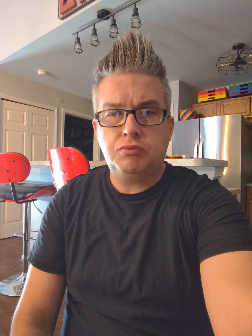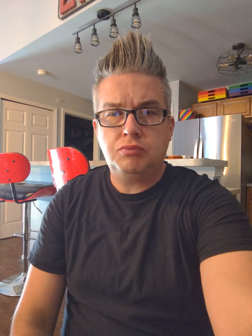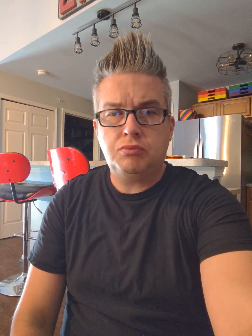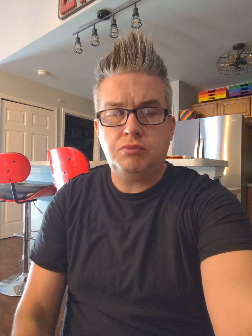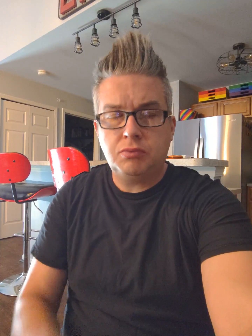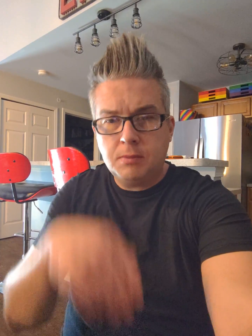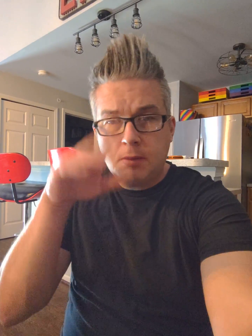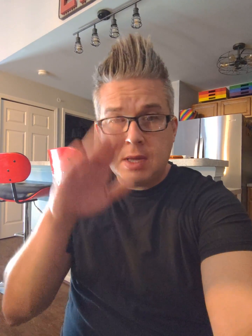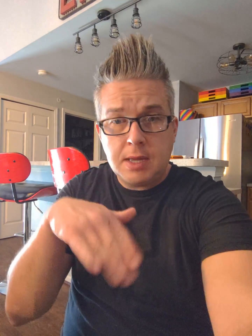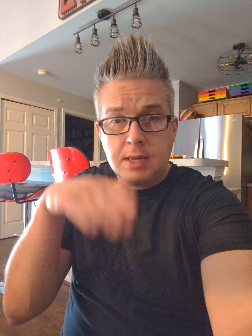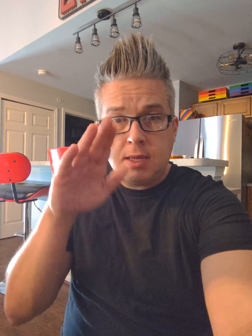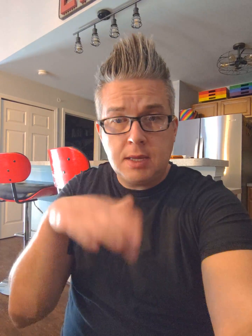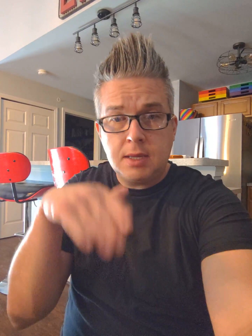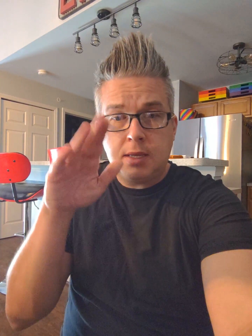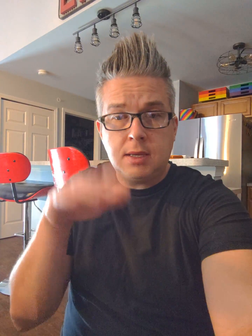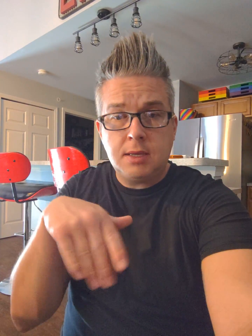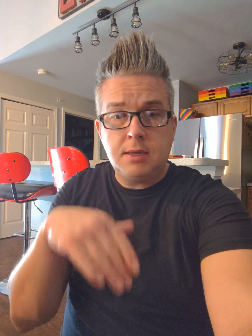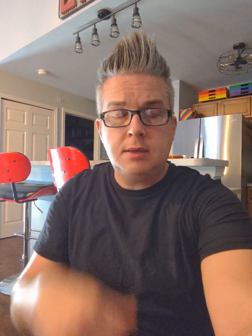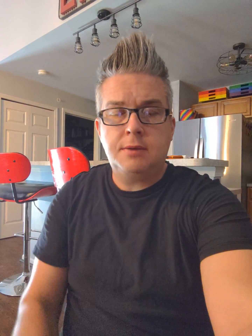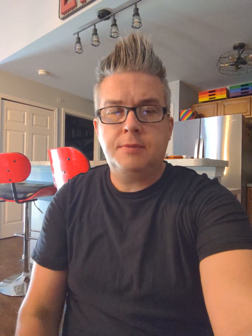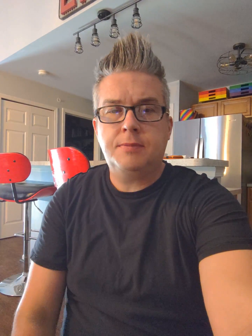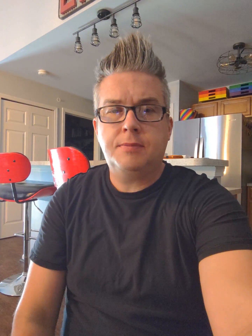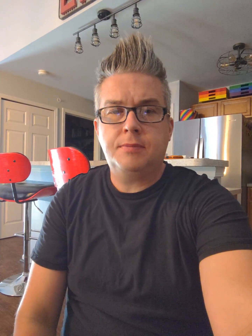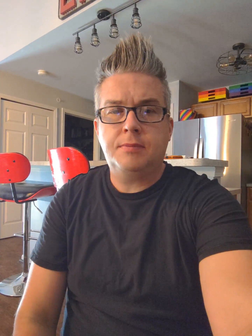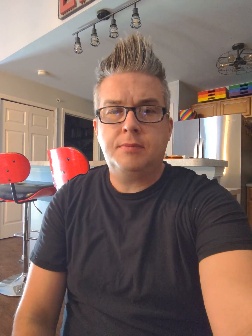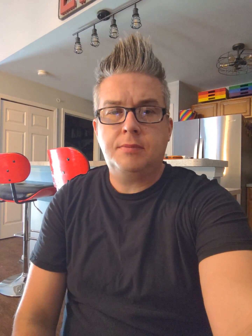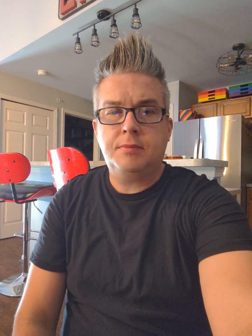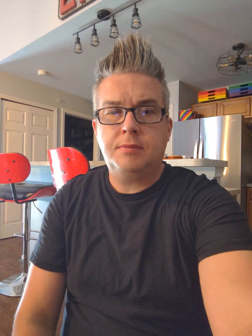paint